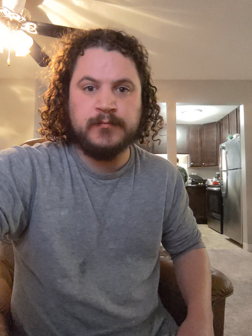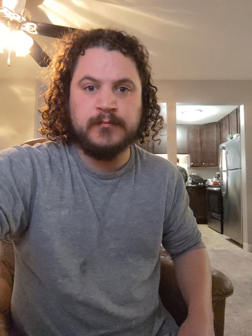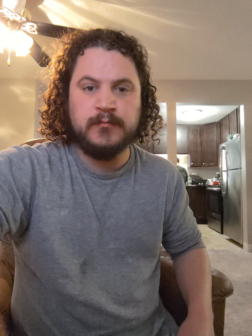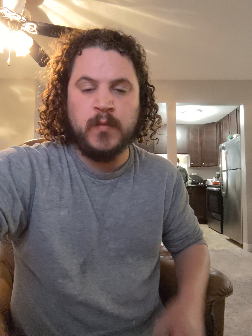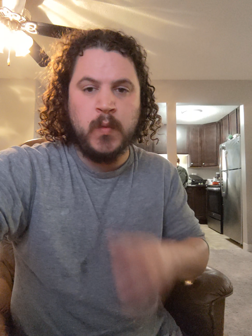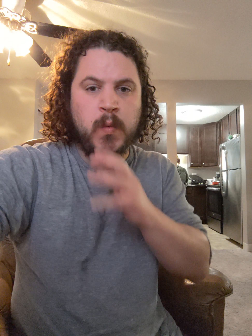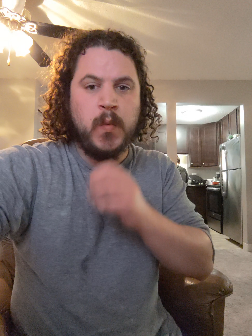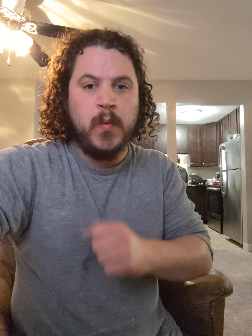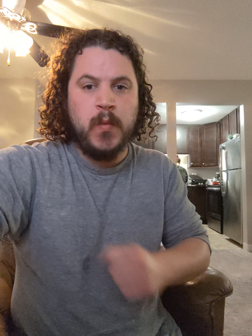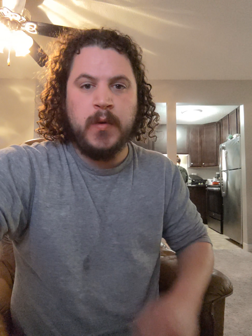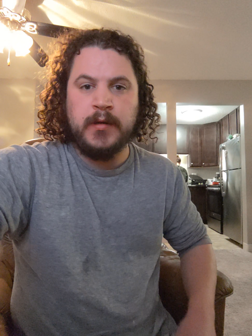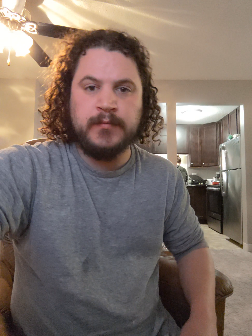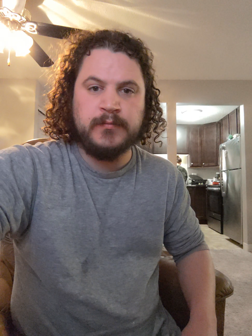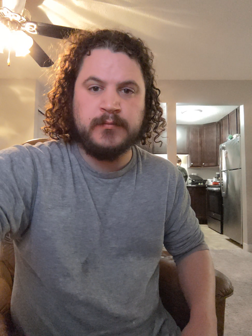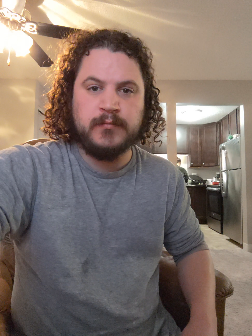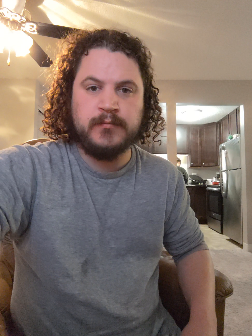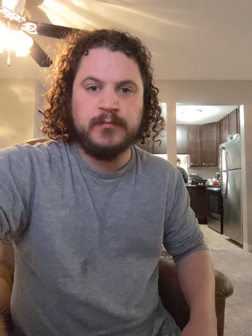old